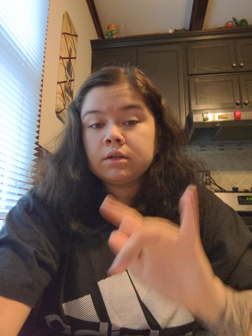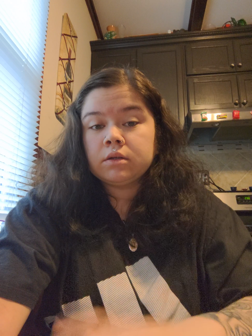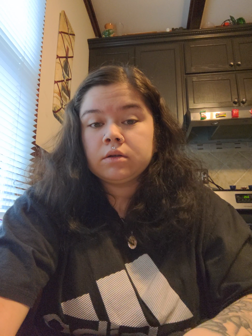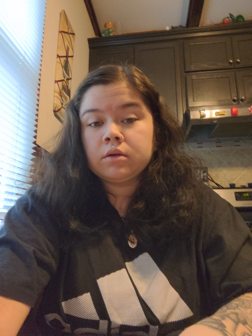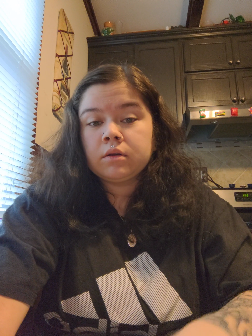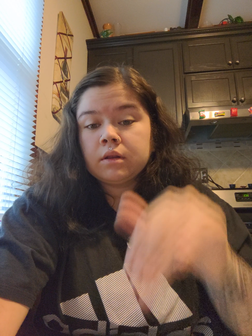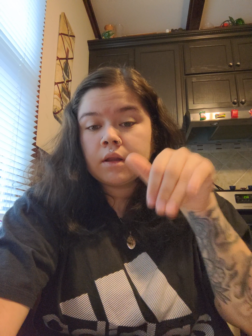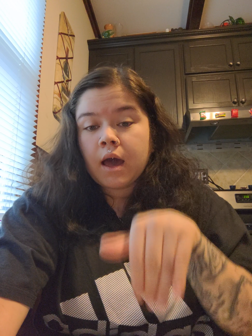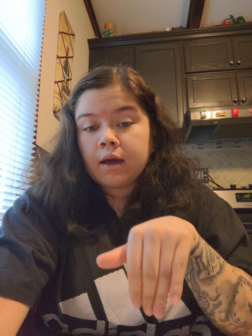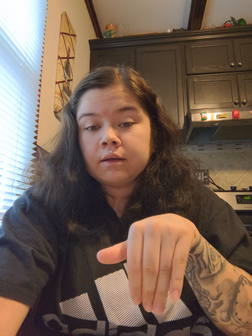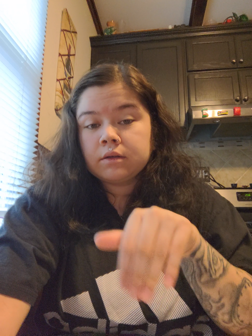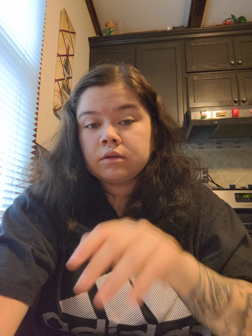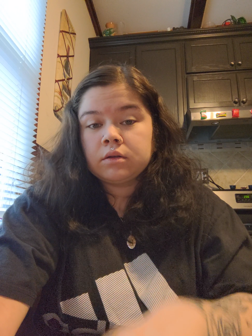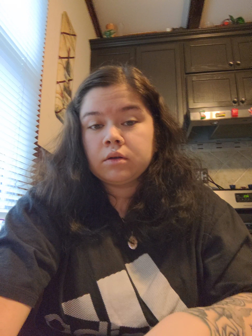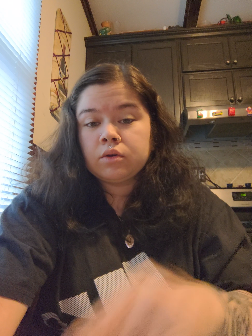night